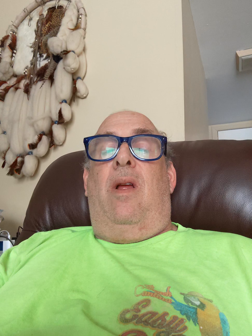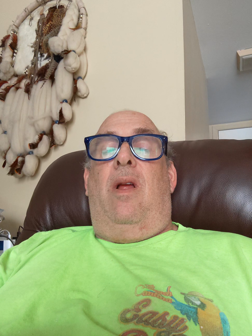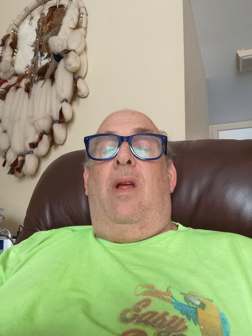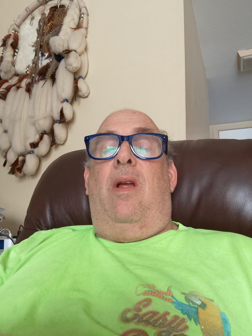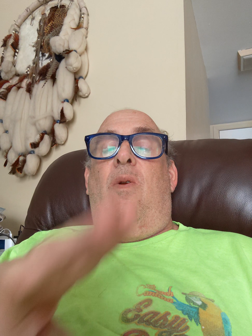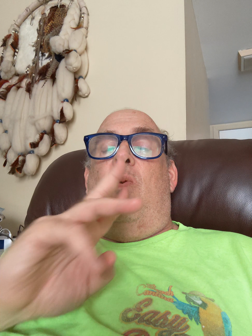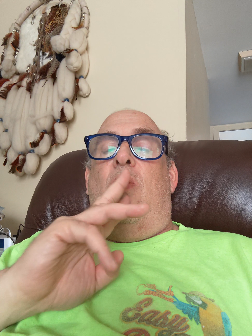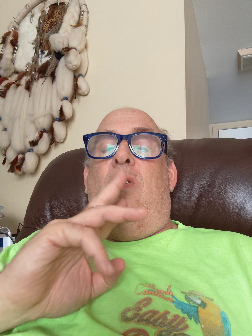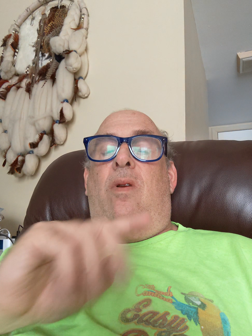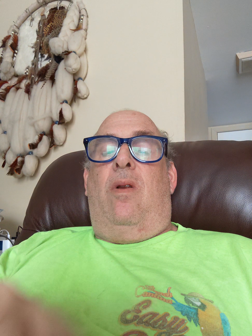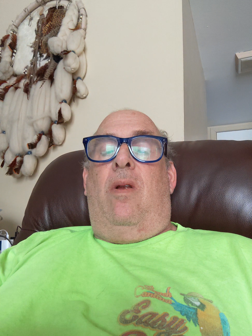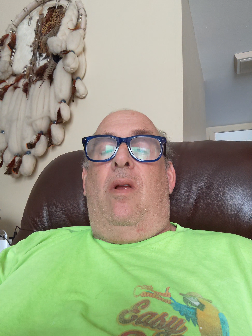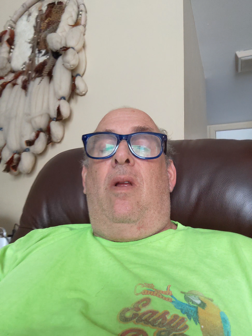water